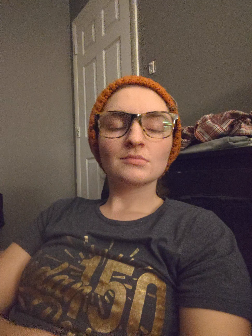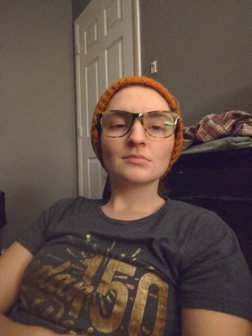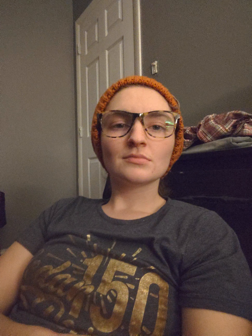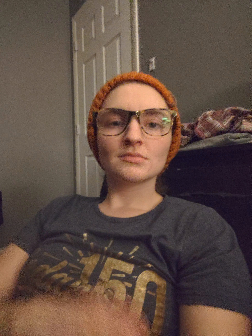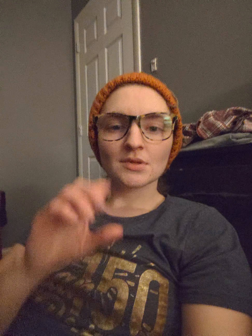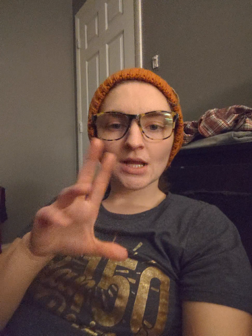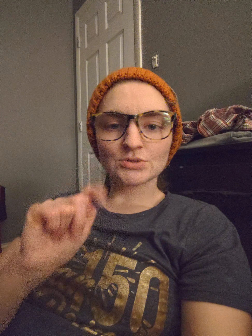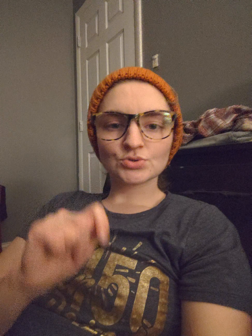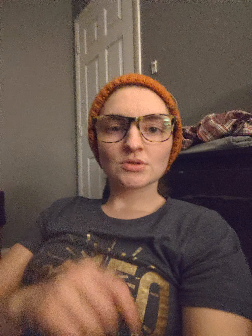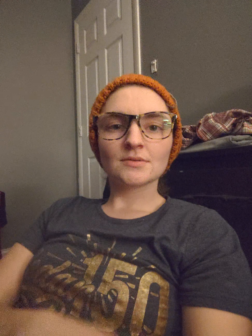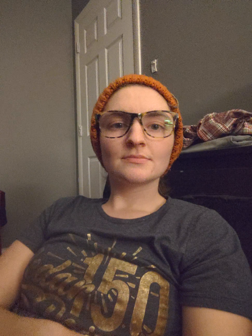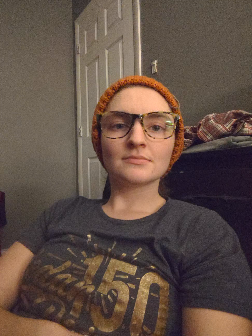cut